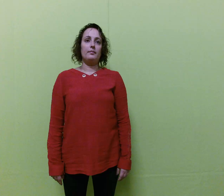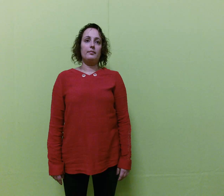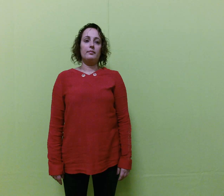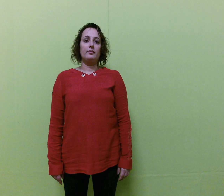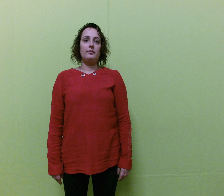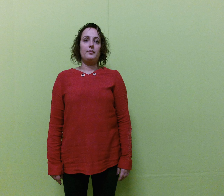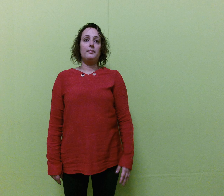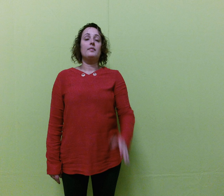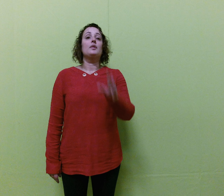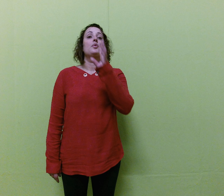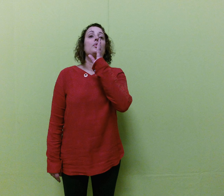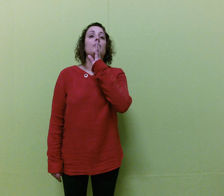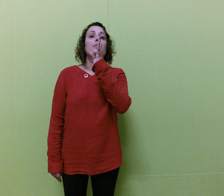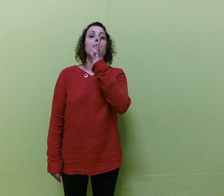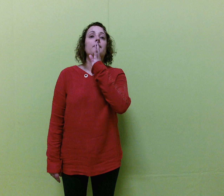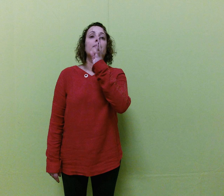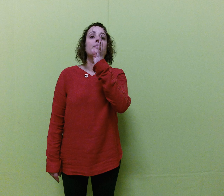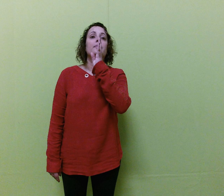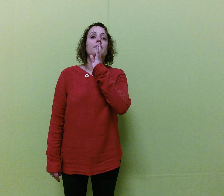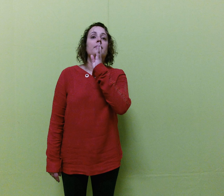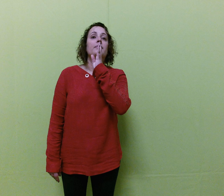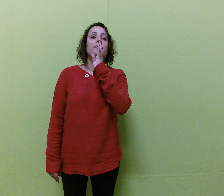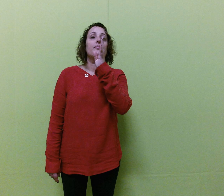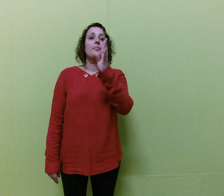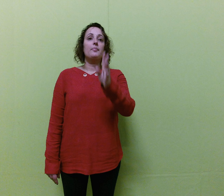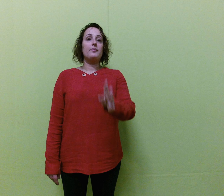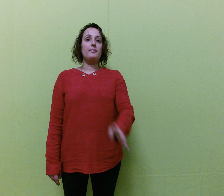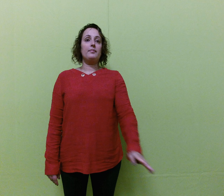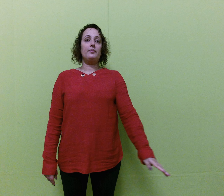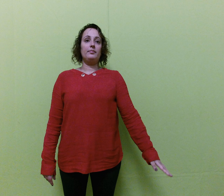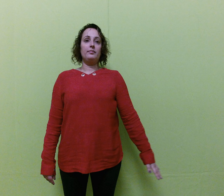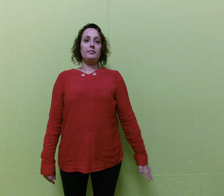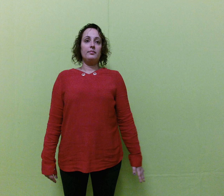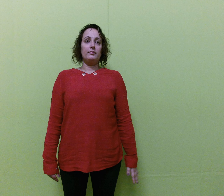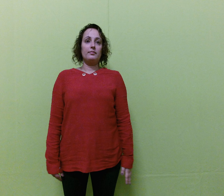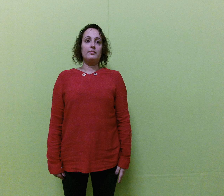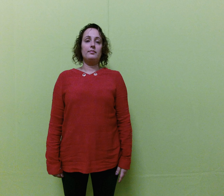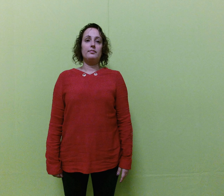conhecer